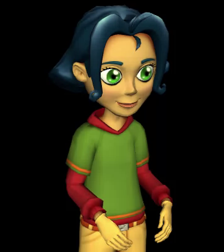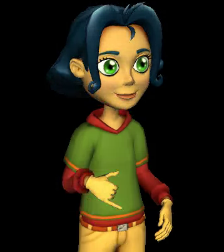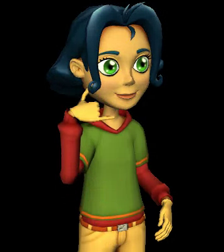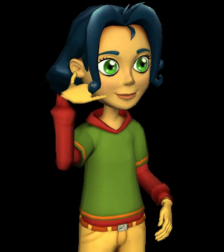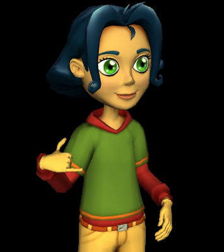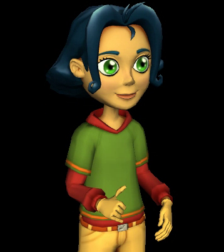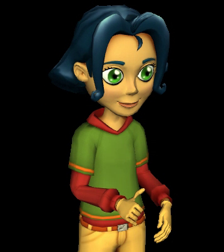يتصل هاتفيا